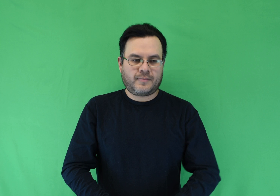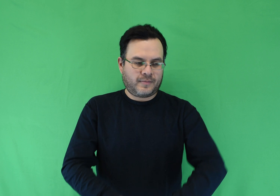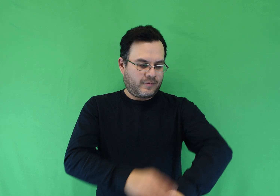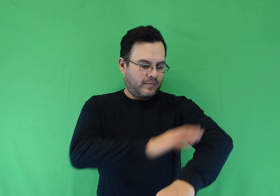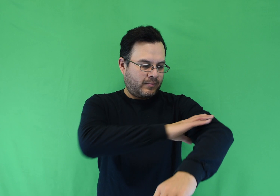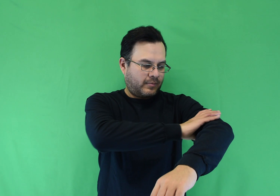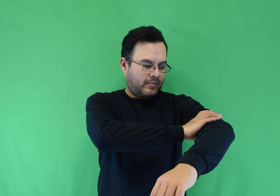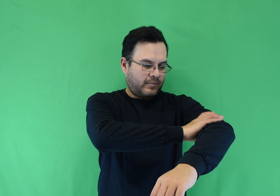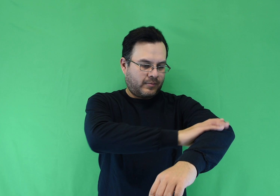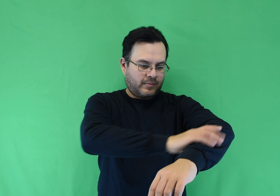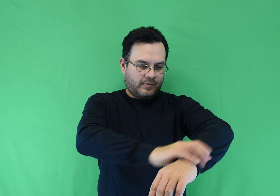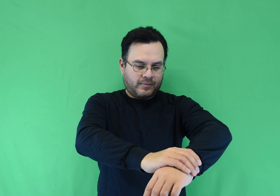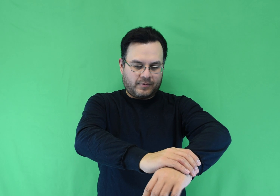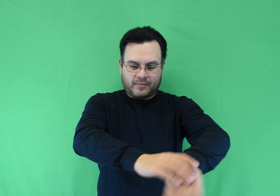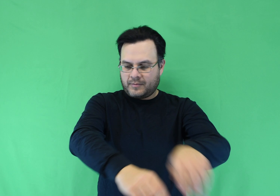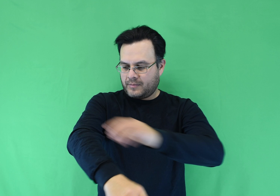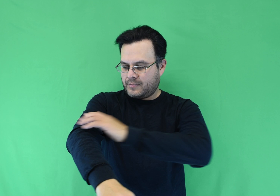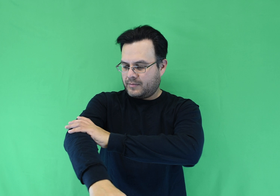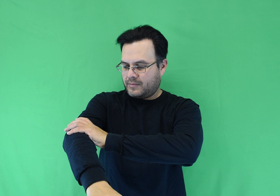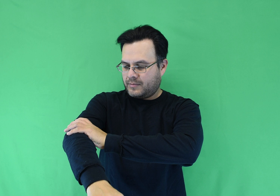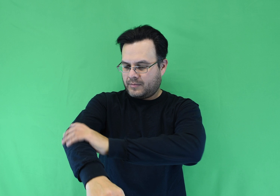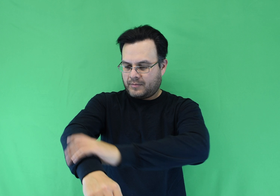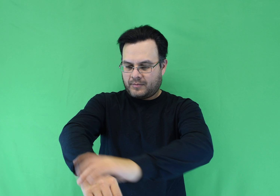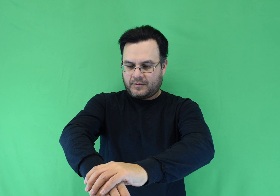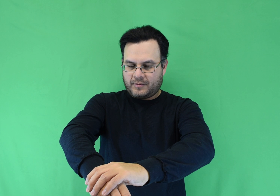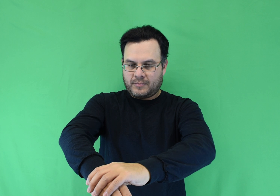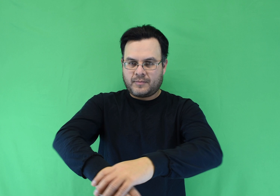brazos